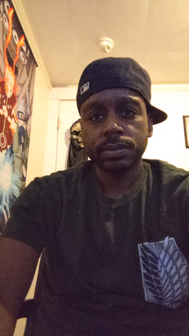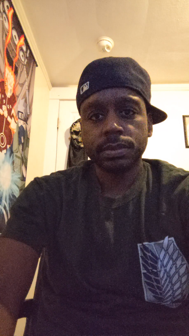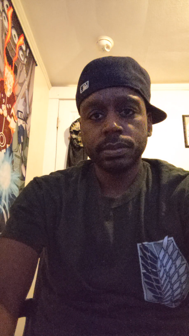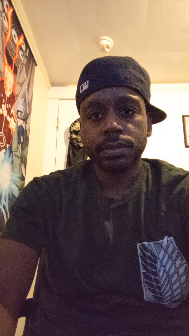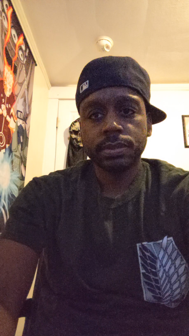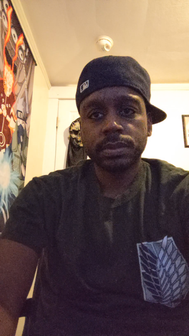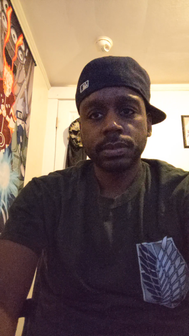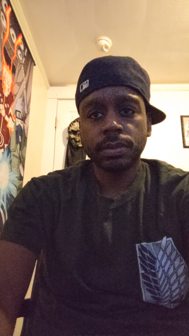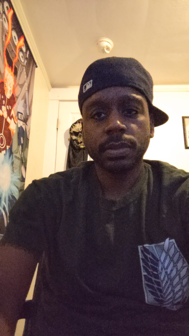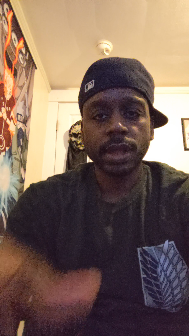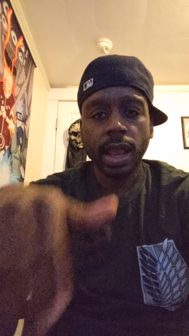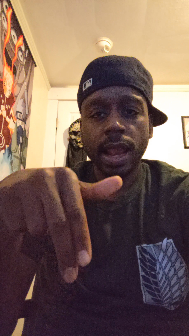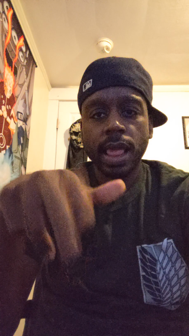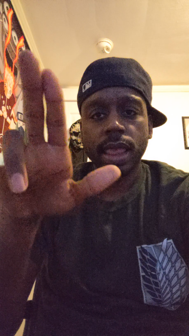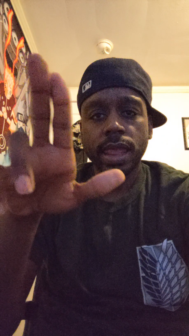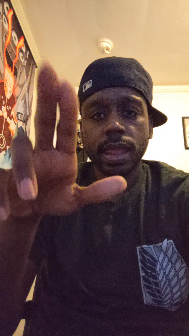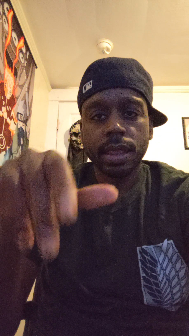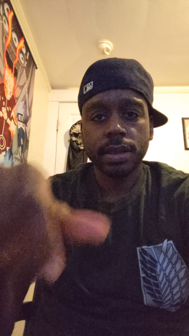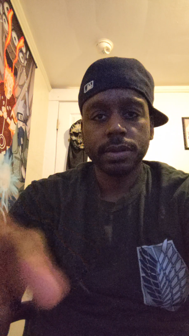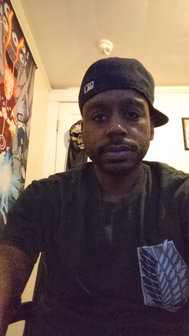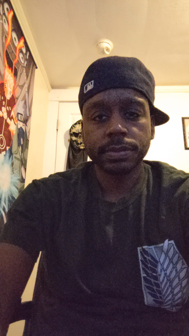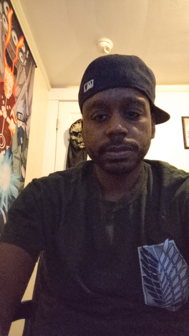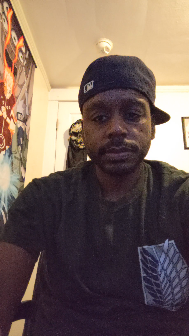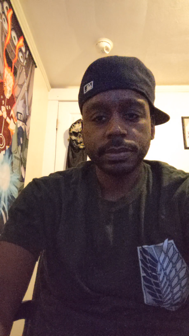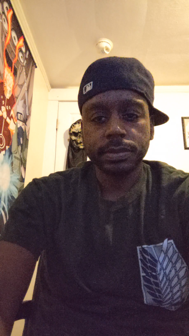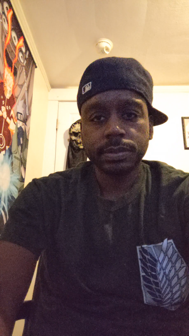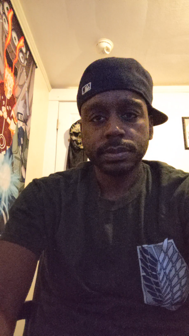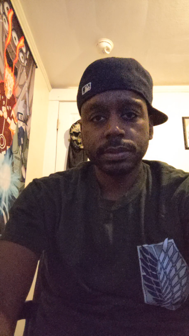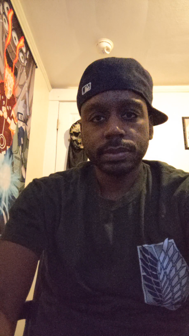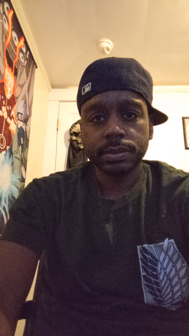lick